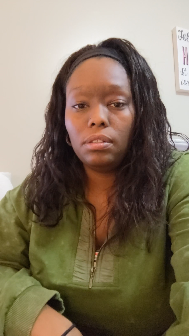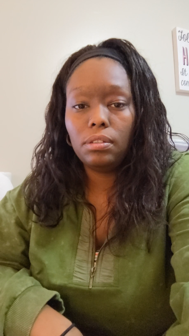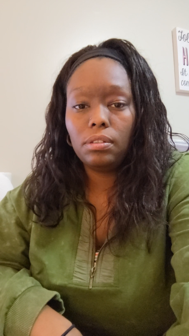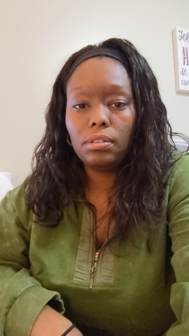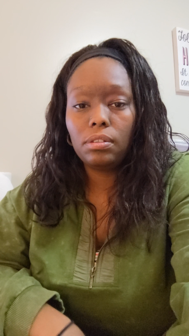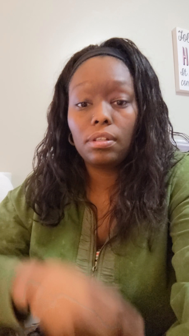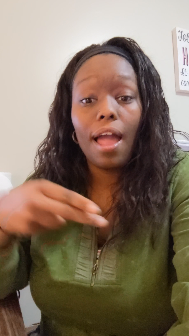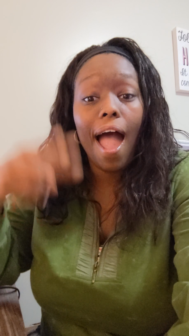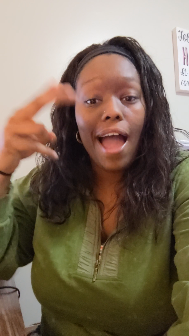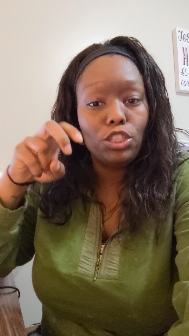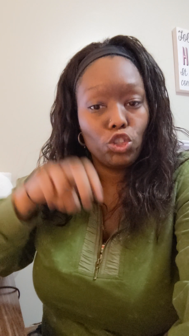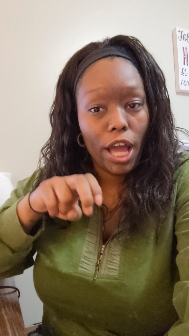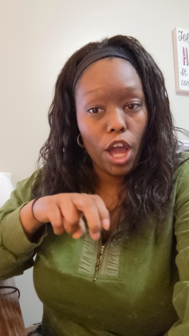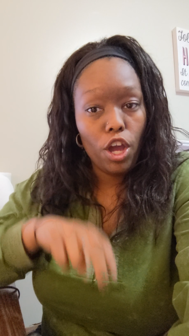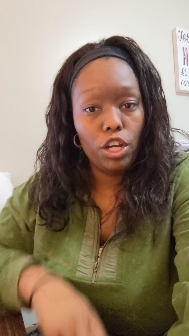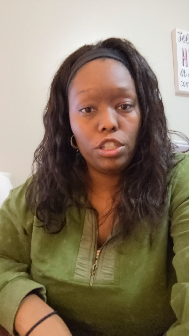high chair